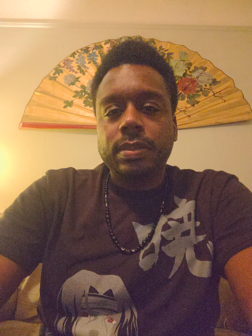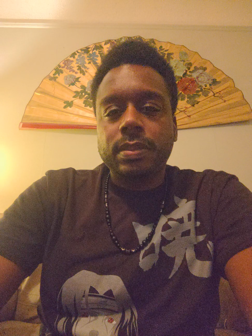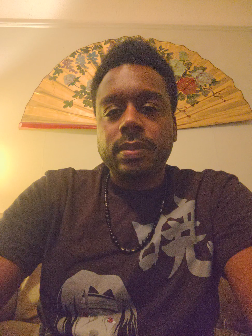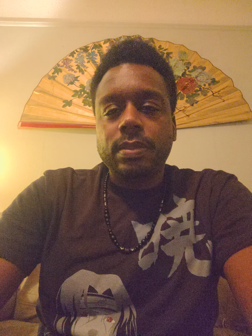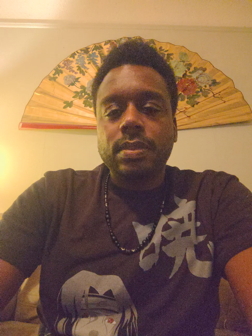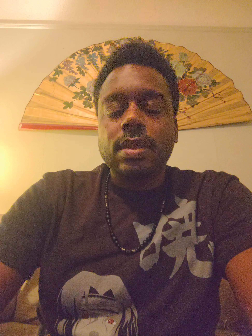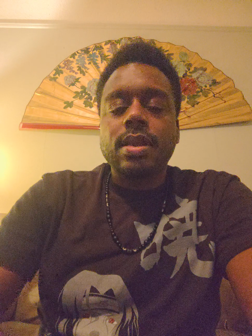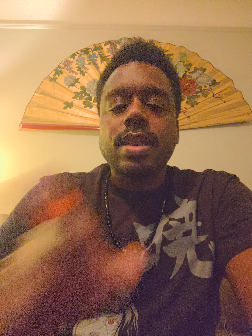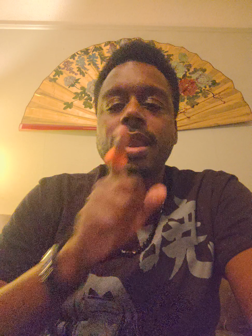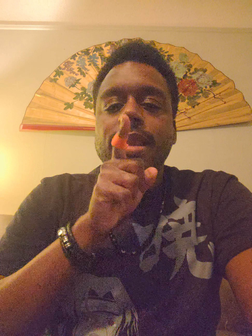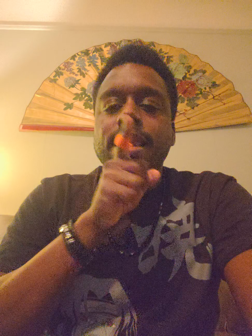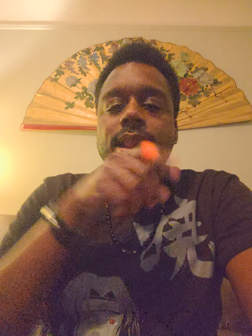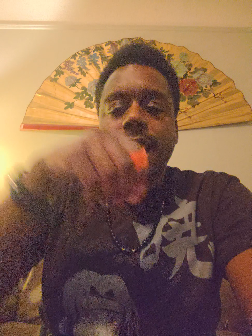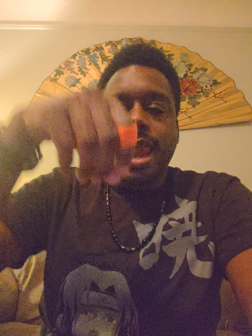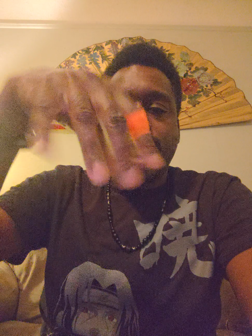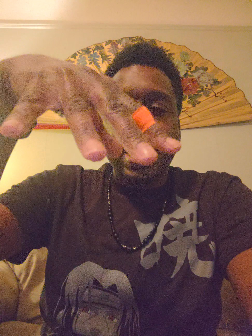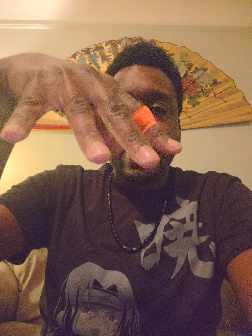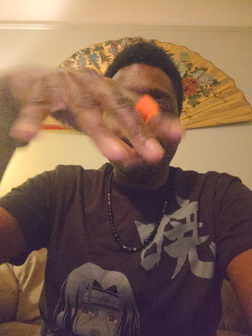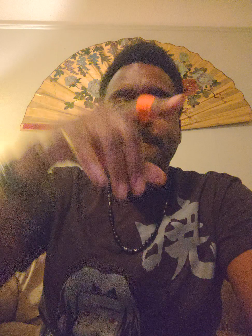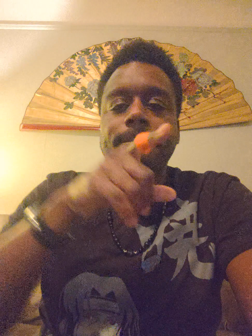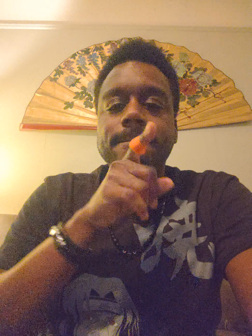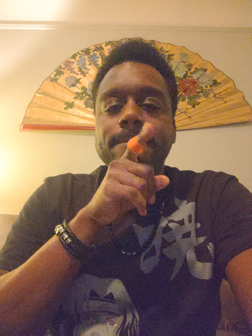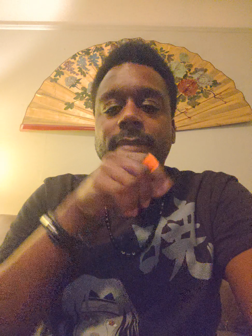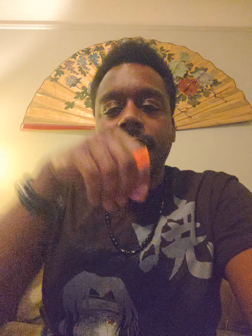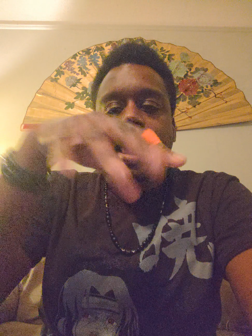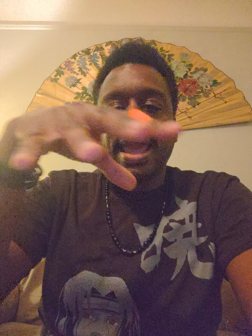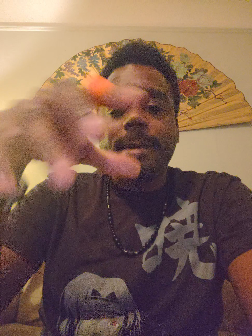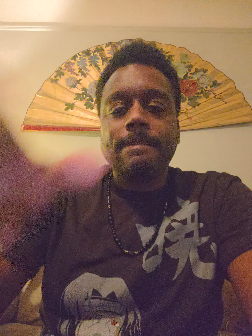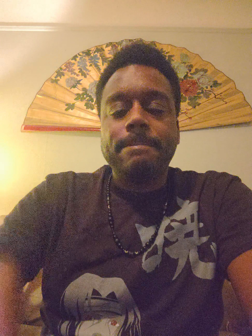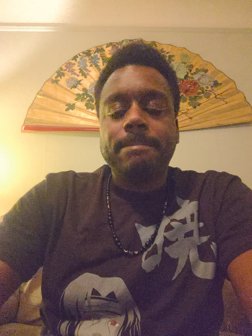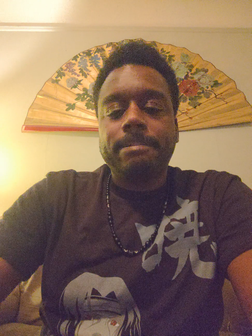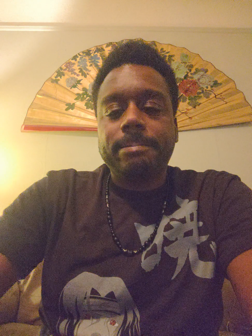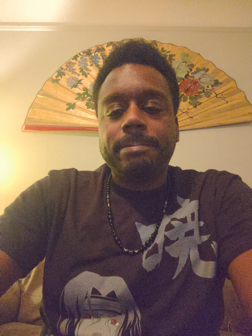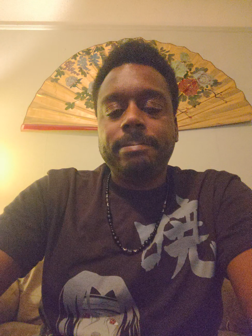lamp